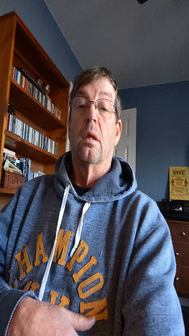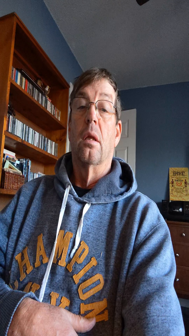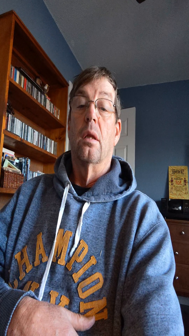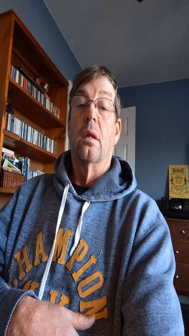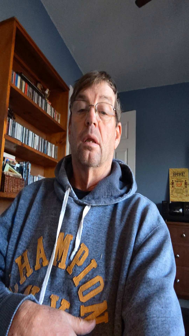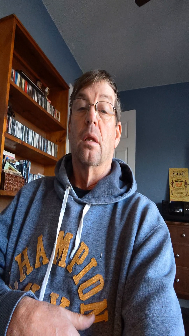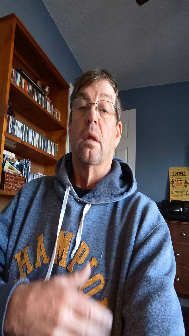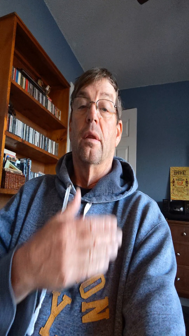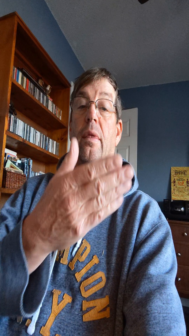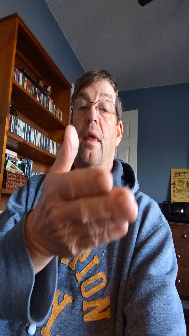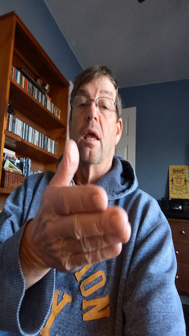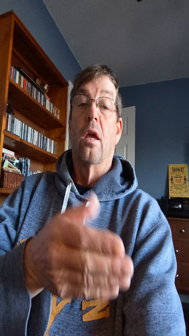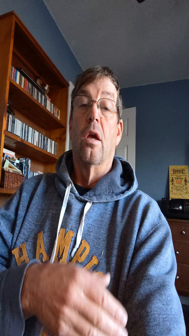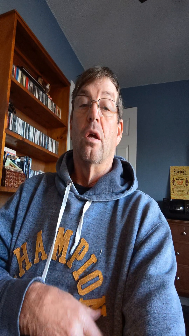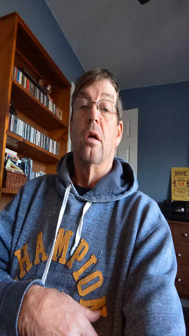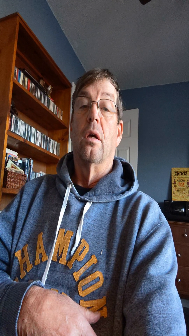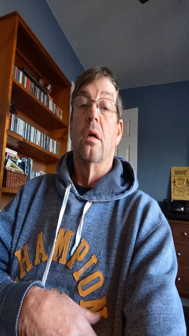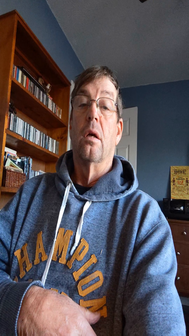there